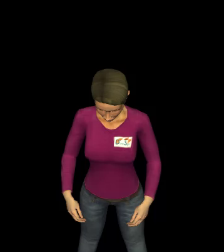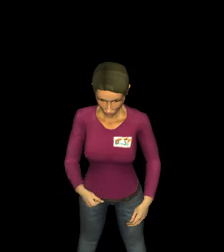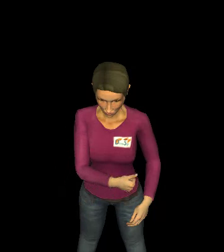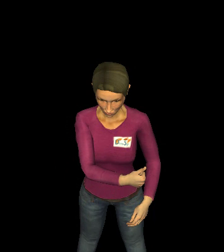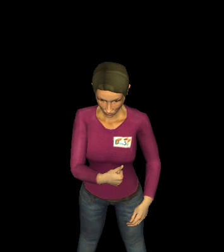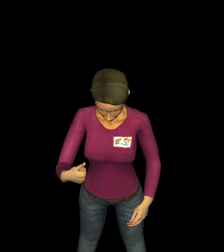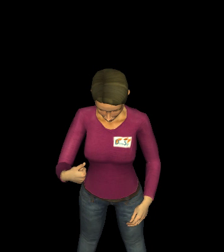وحيد